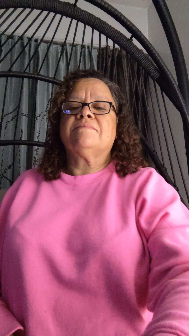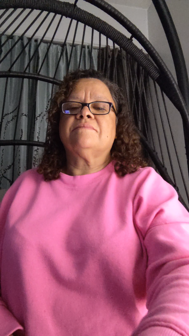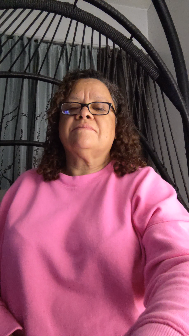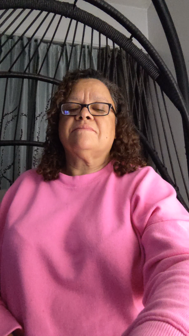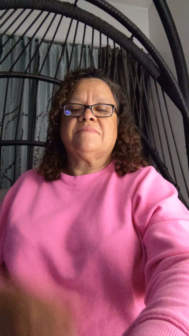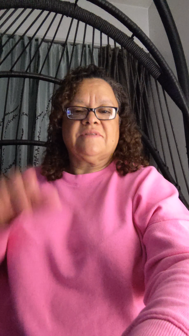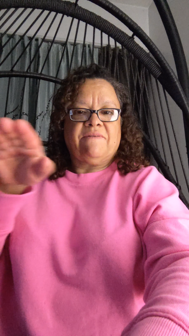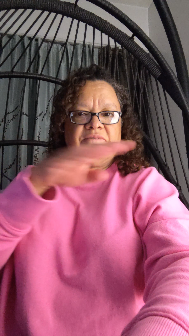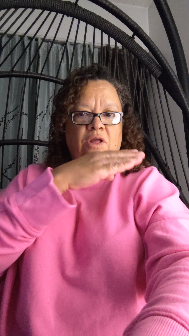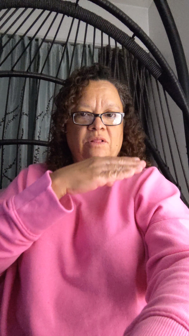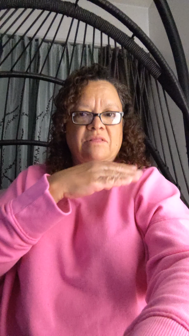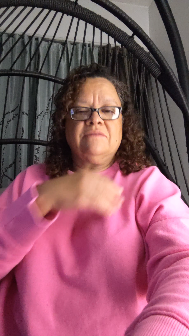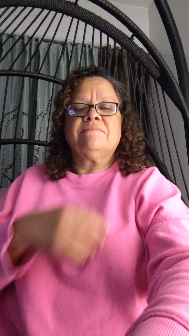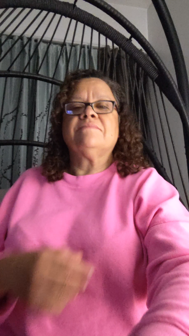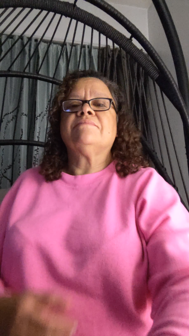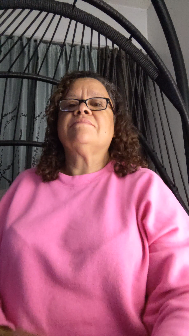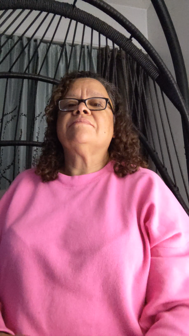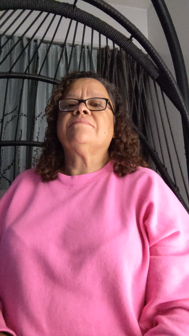full